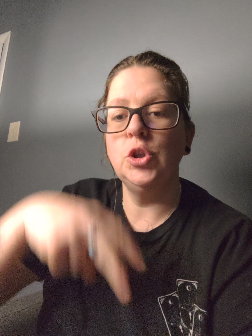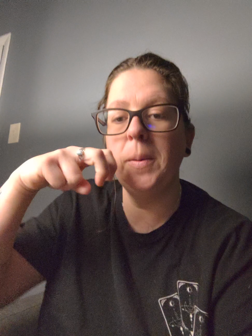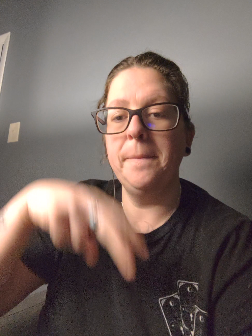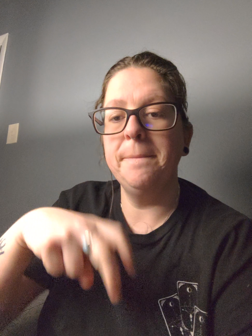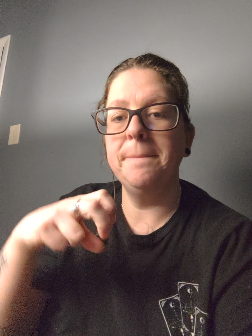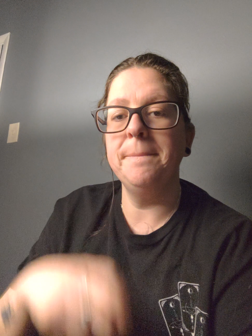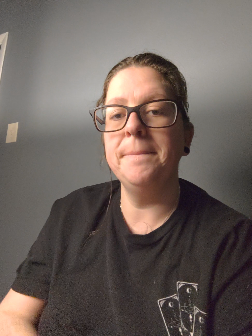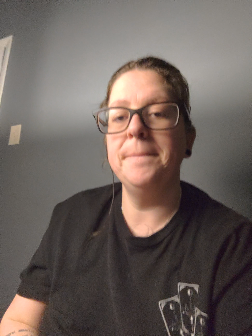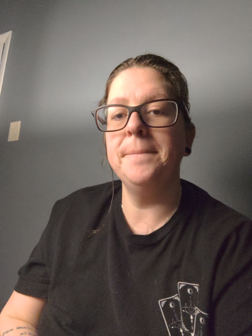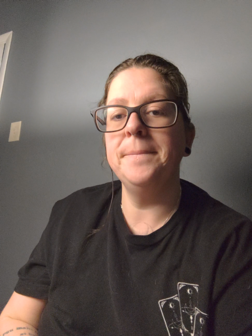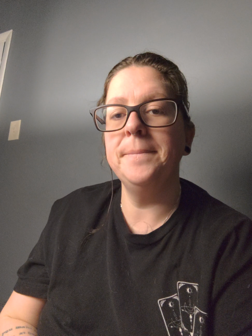jump